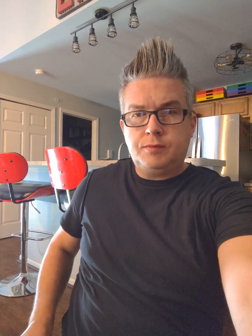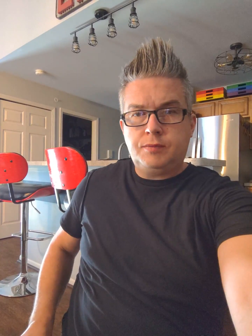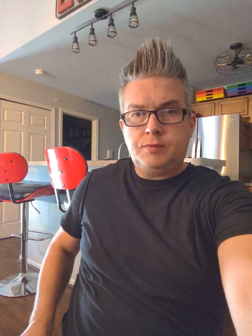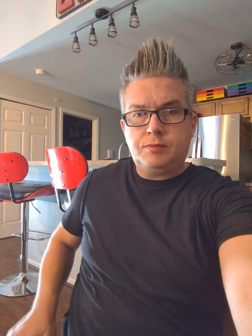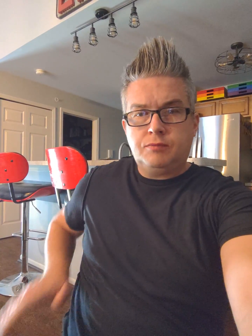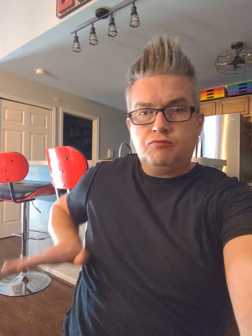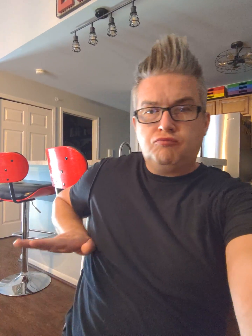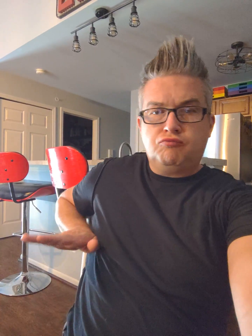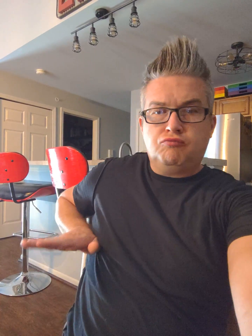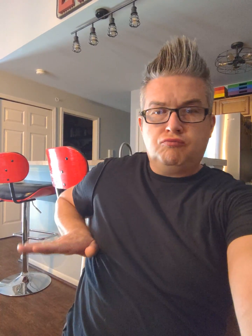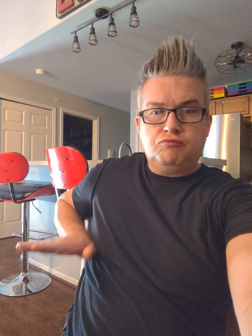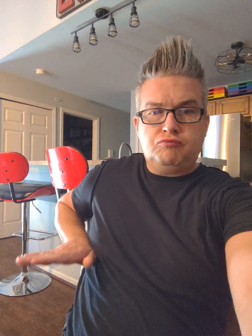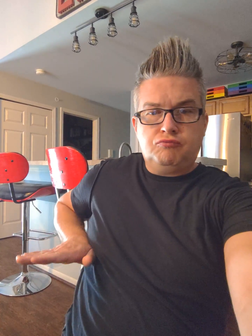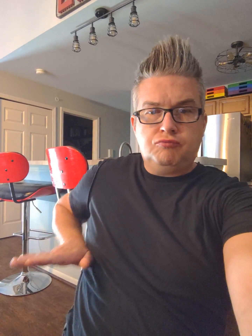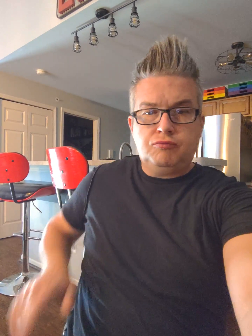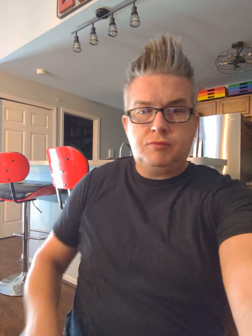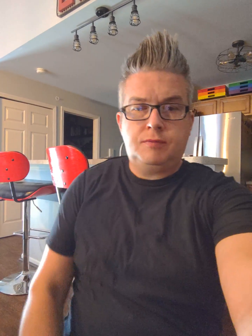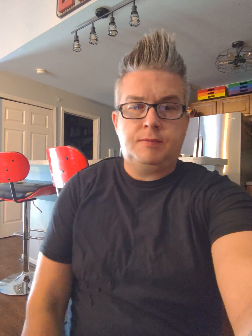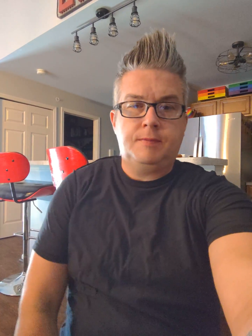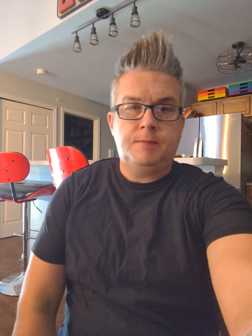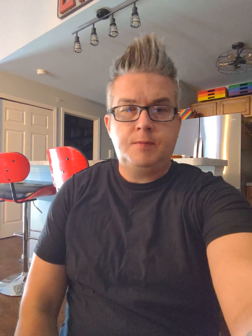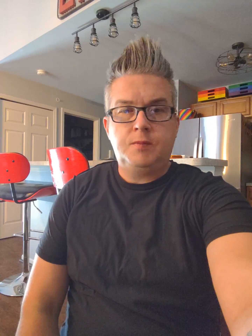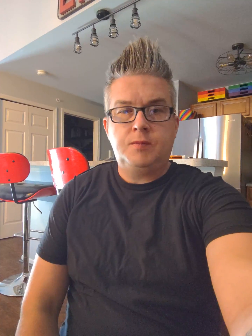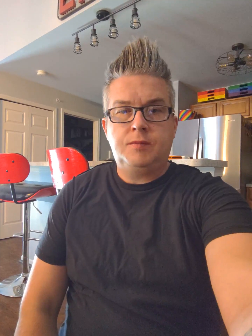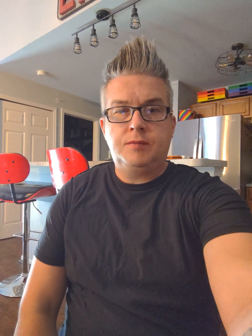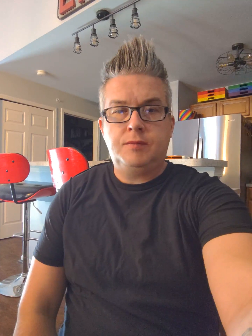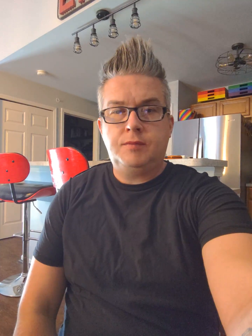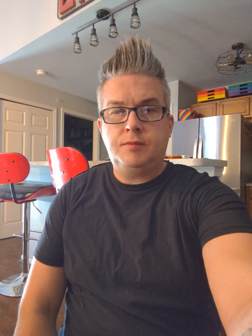penguin